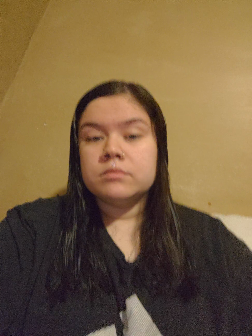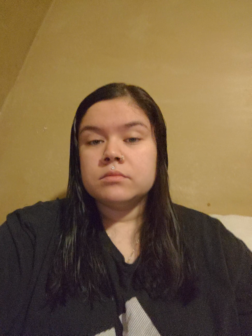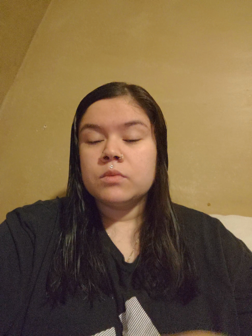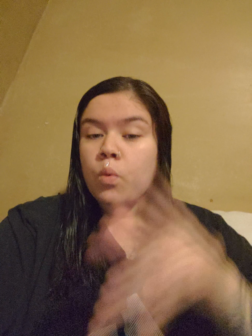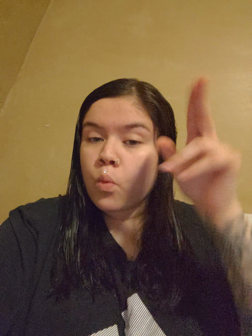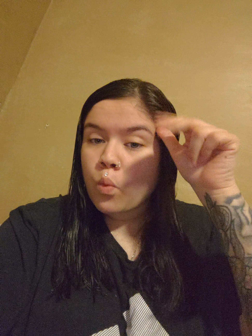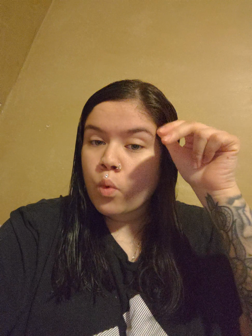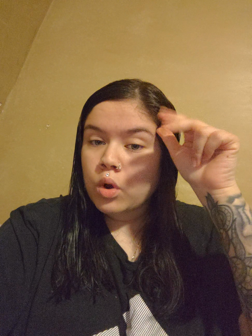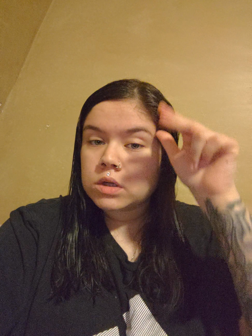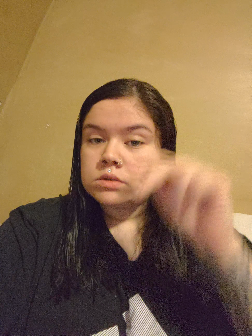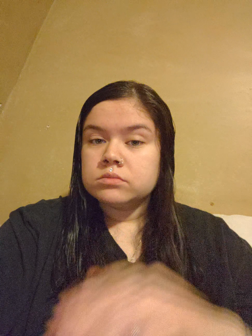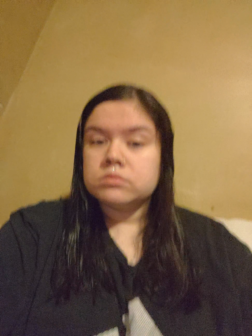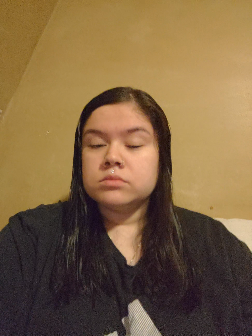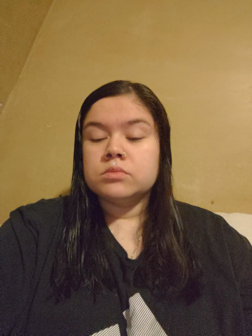horse